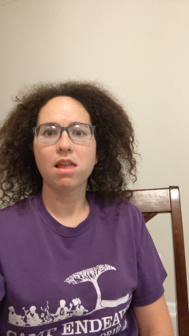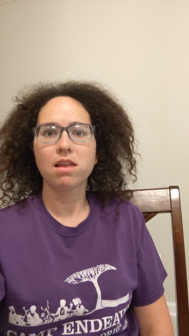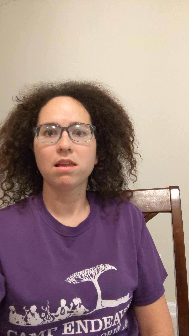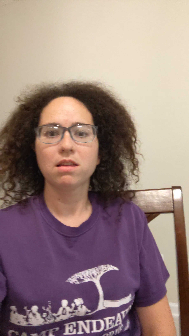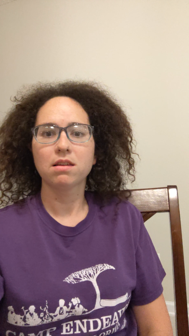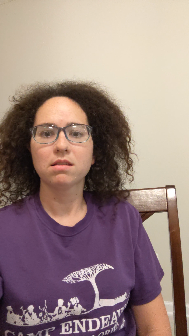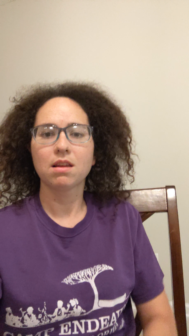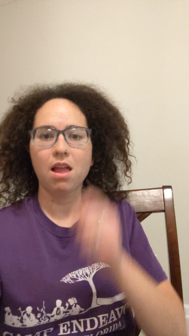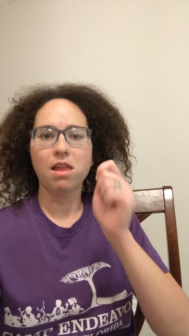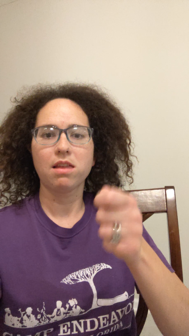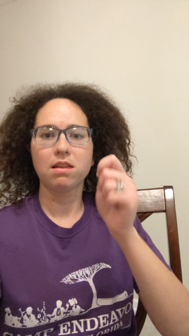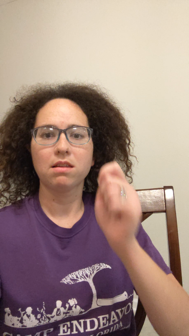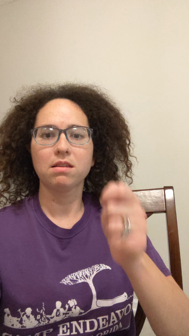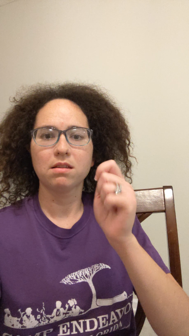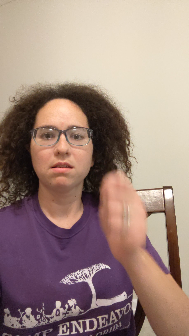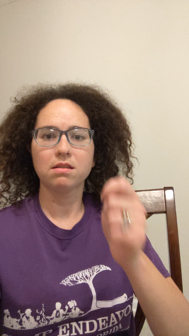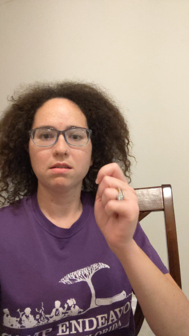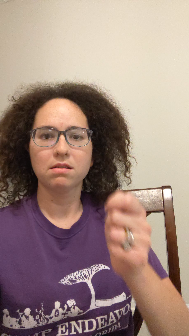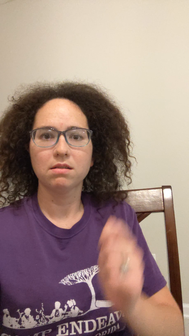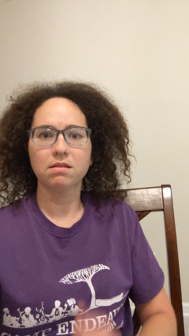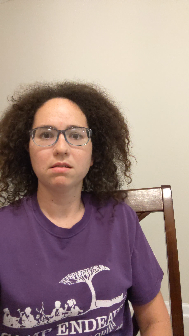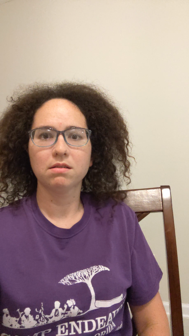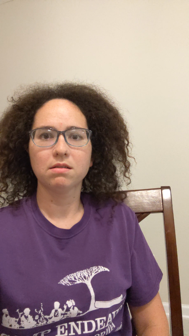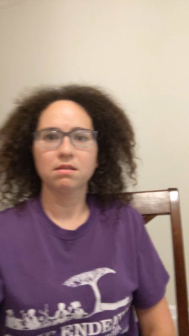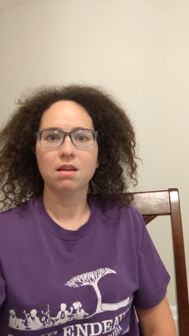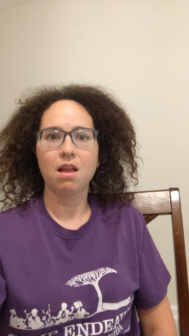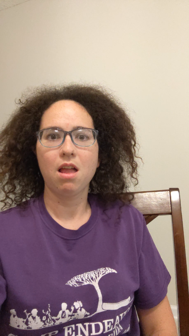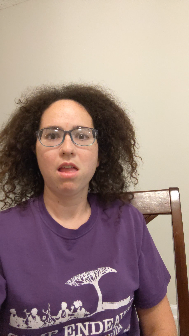cart